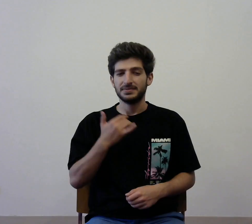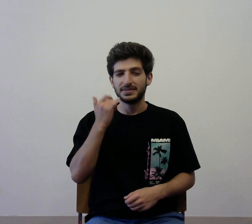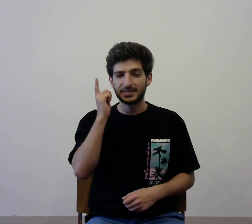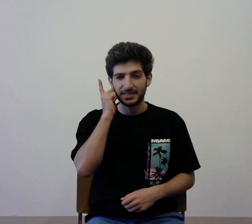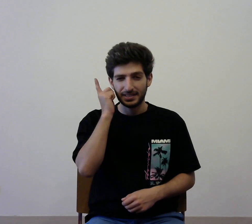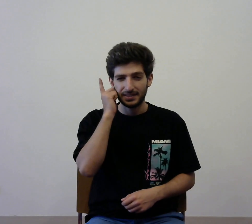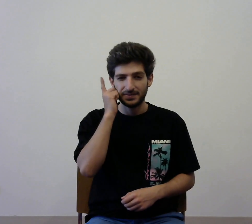telefon